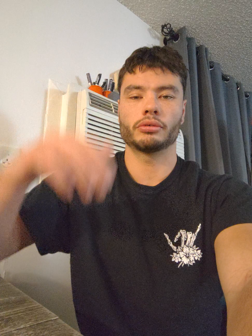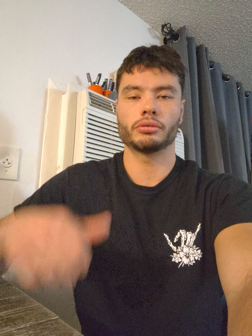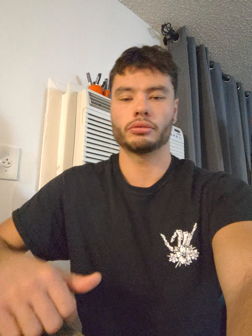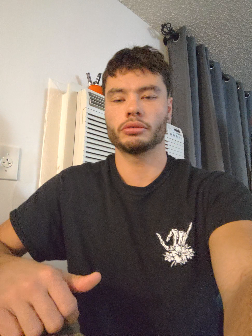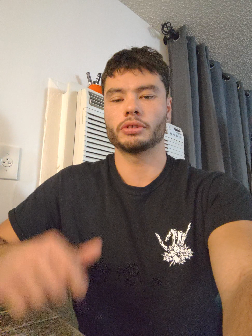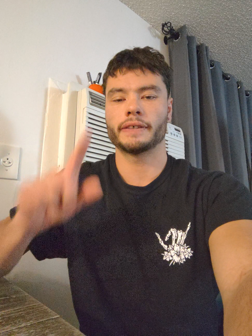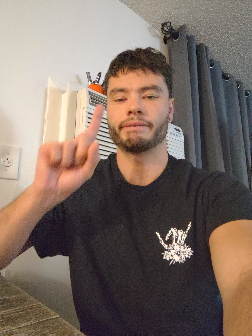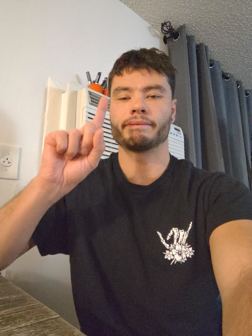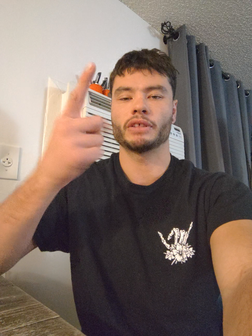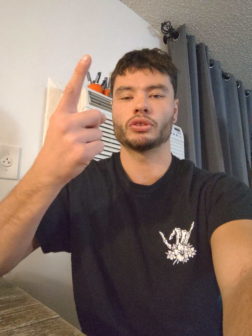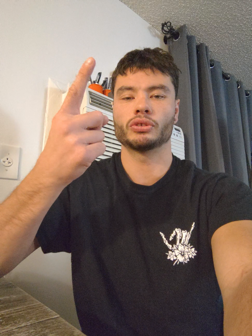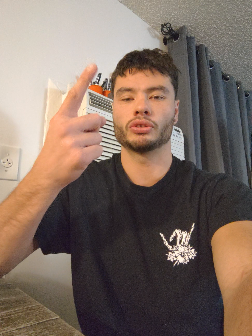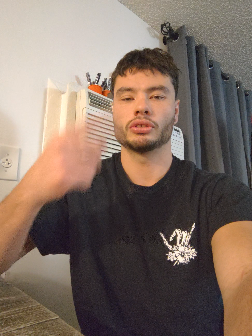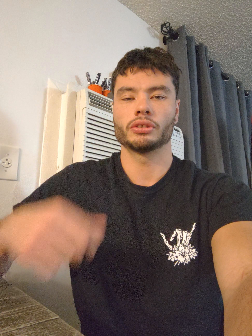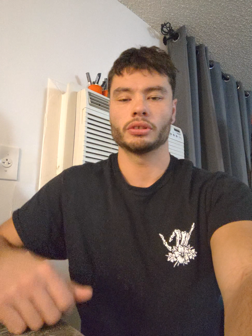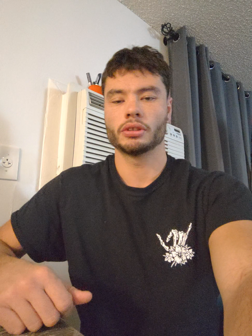first